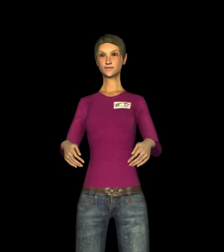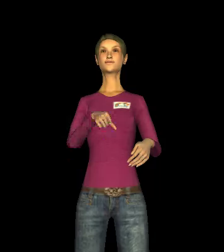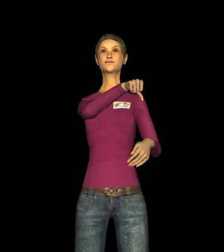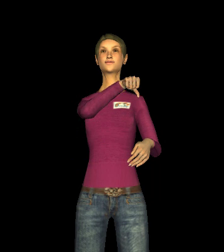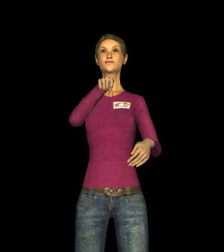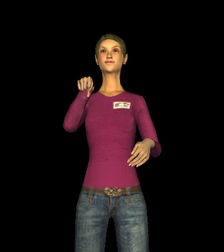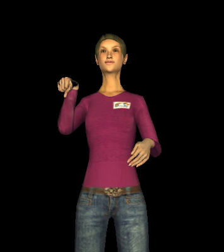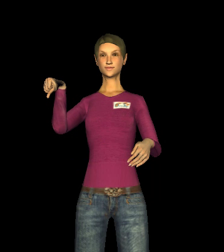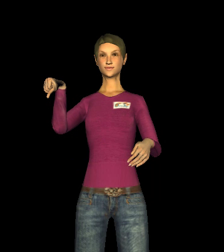يسقي